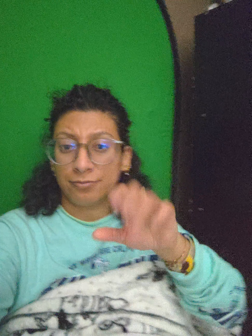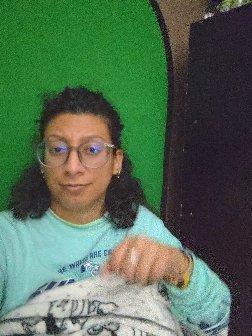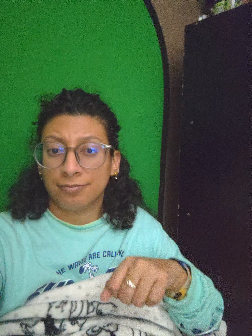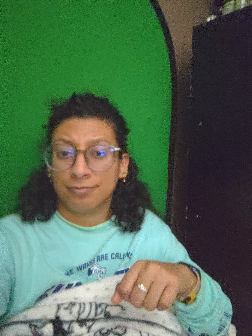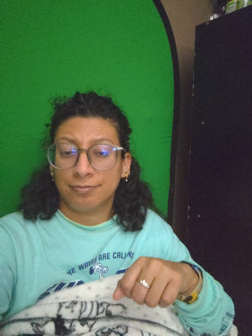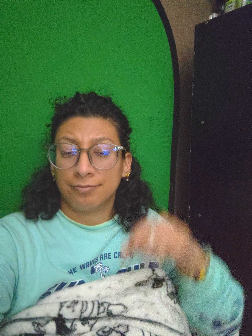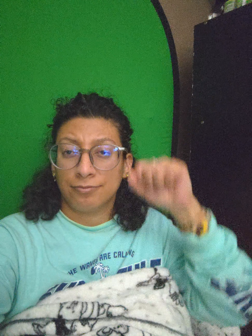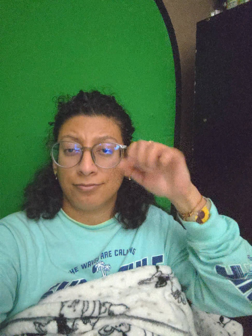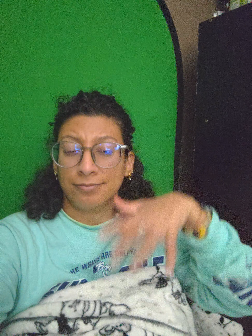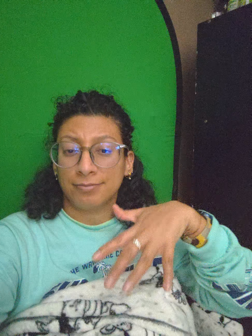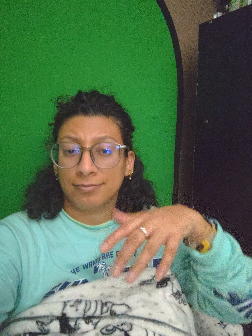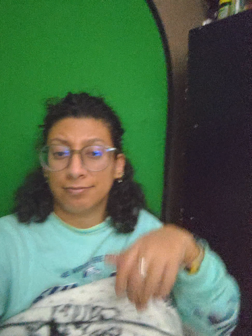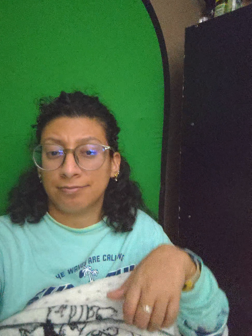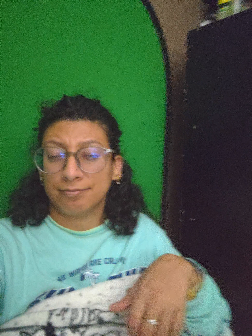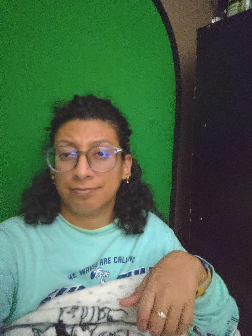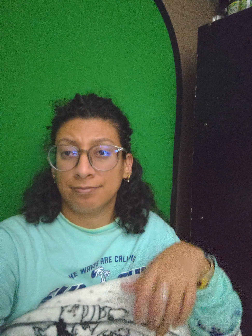drop